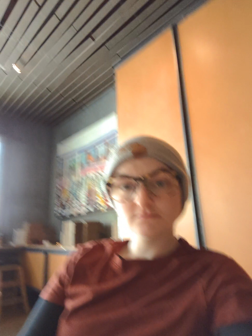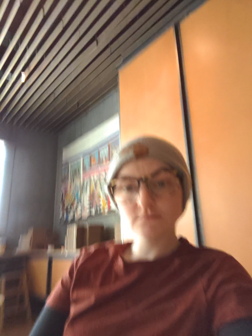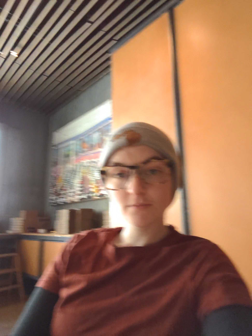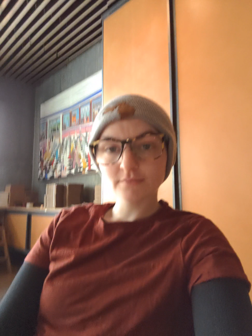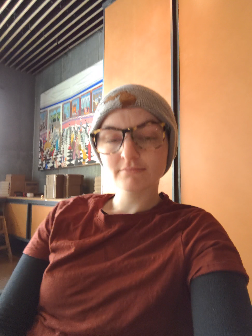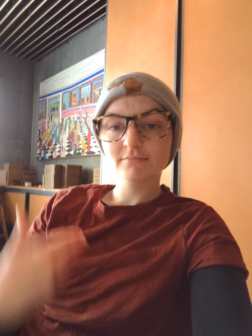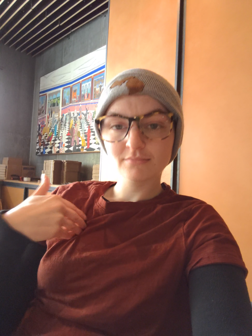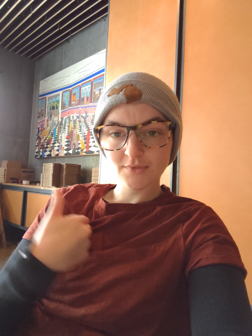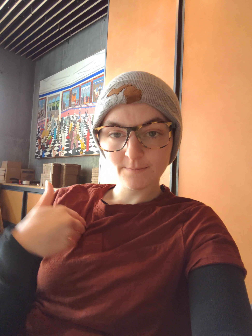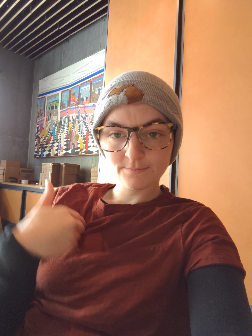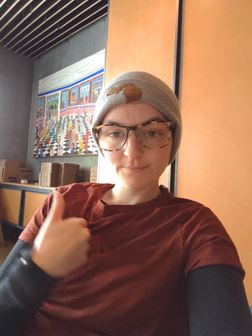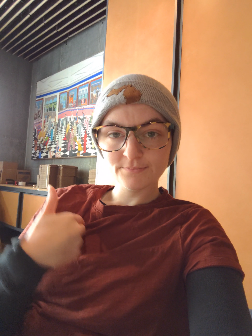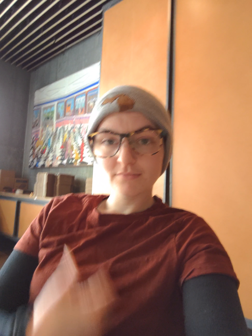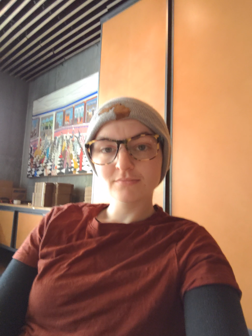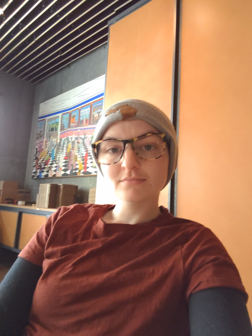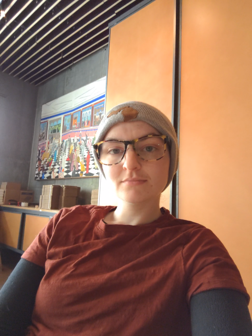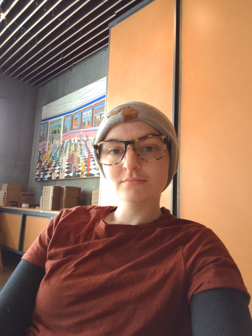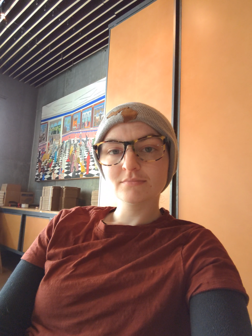animal